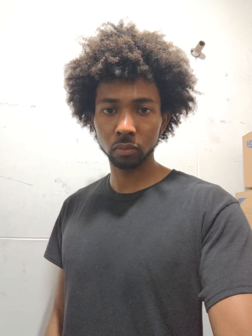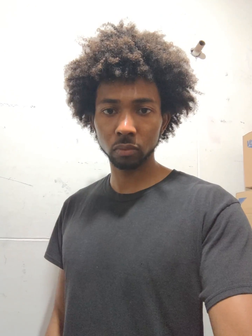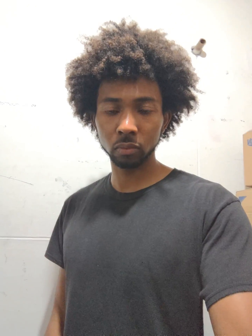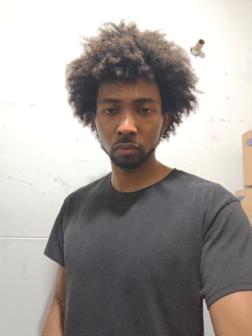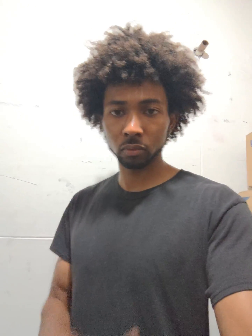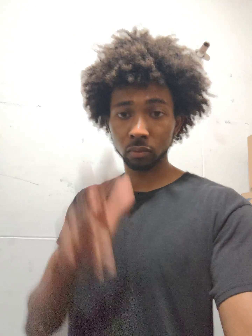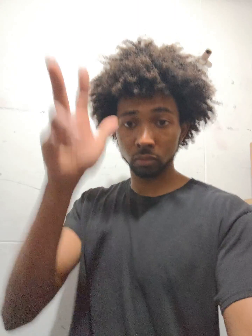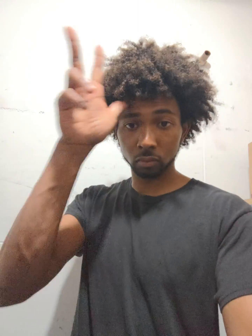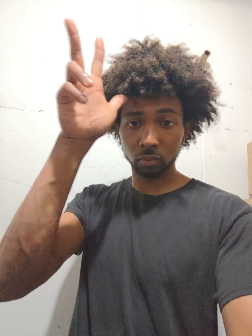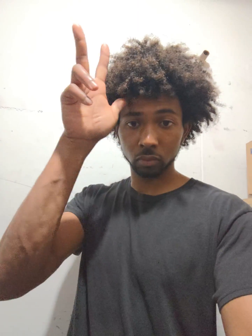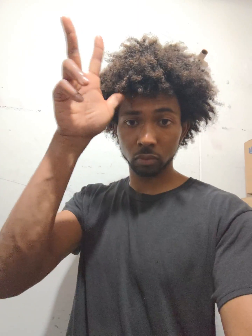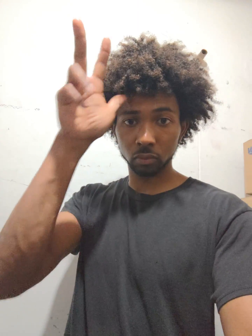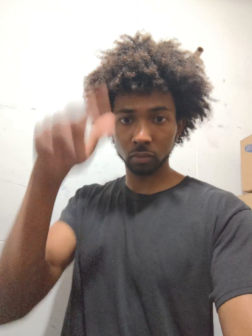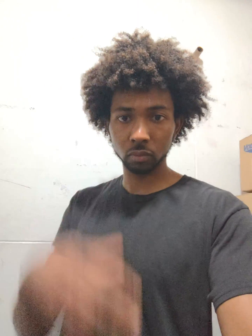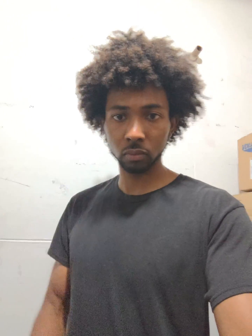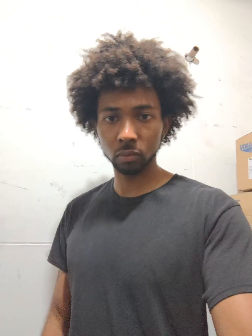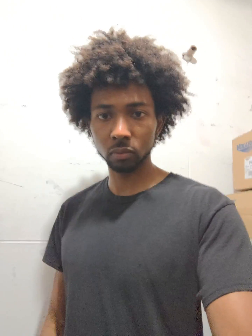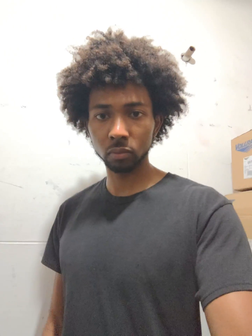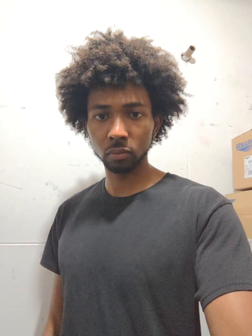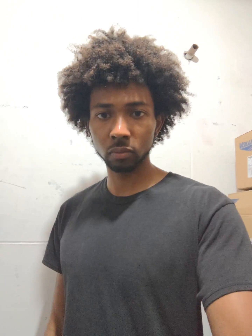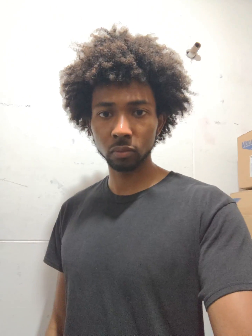rooster